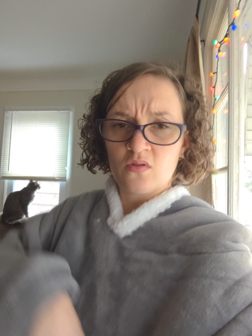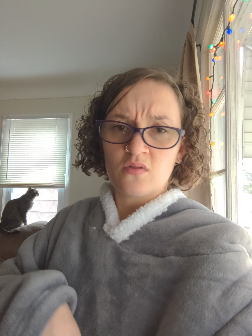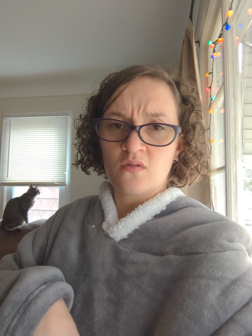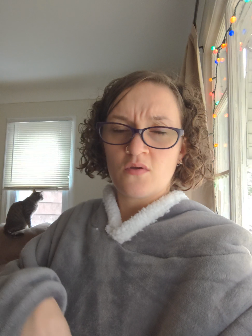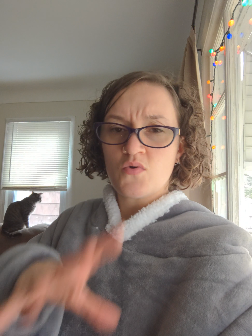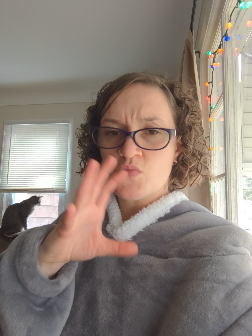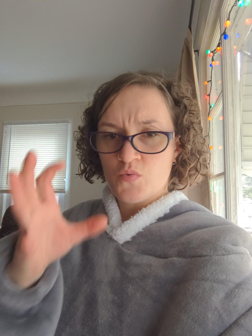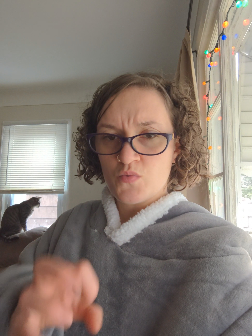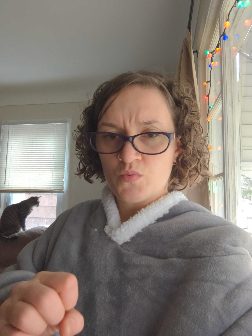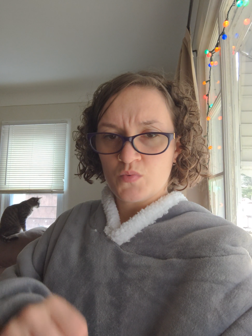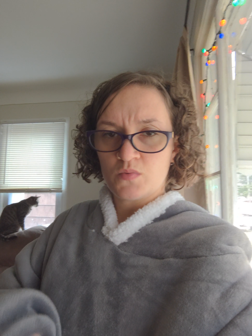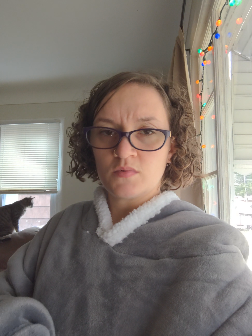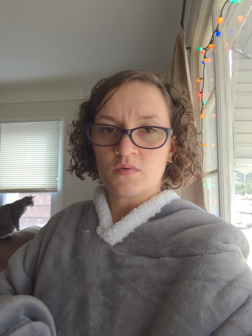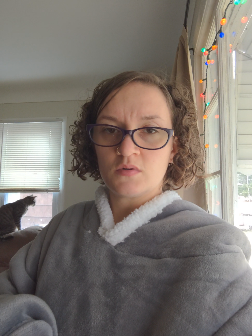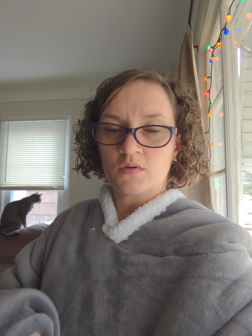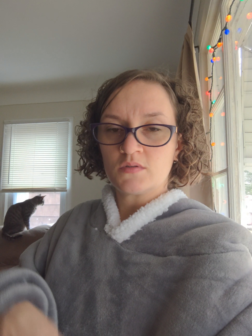old